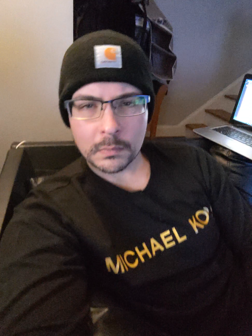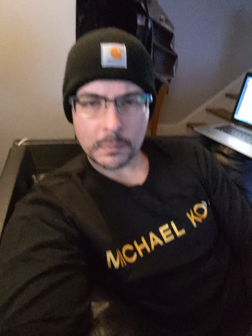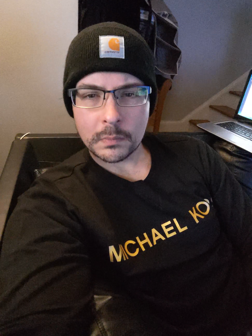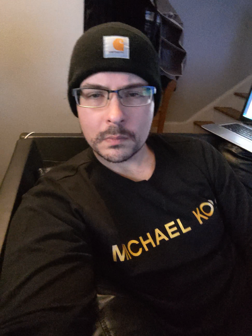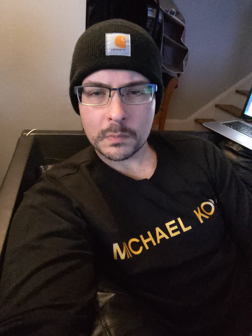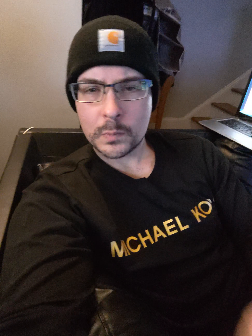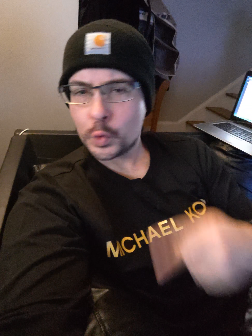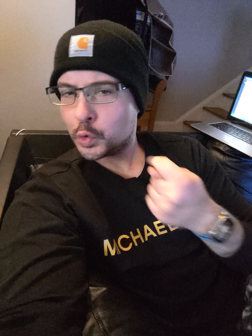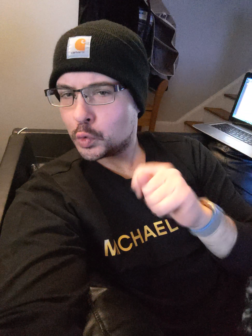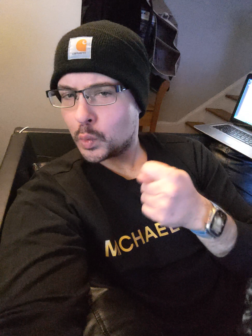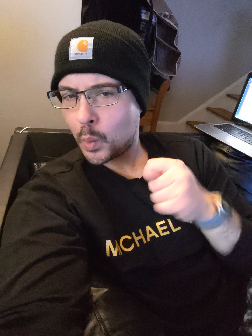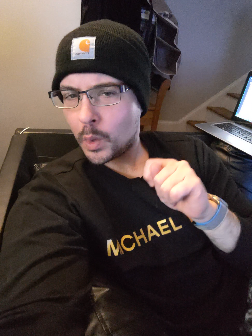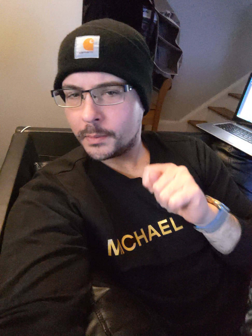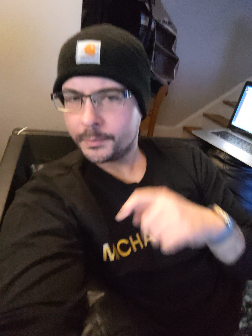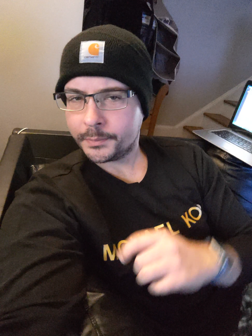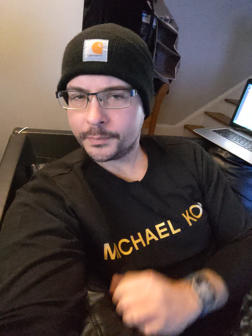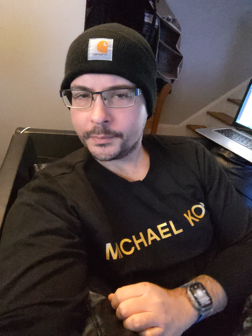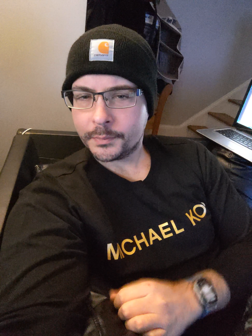toy